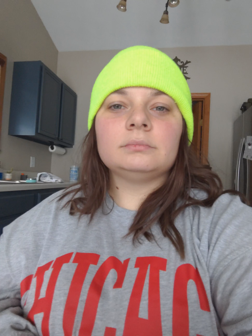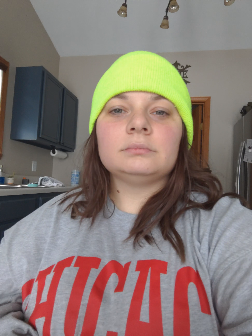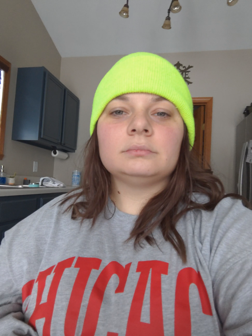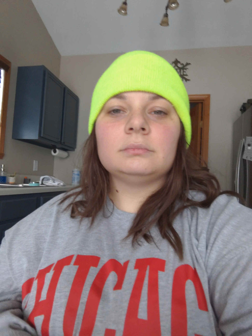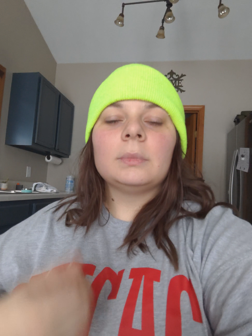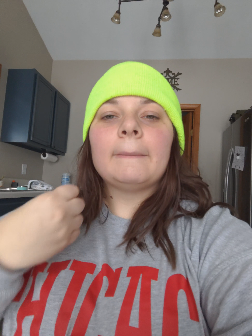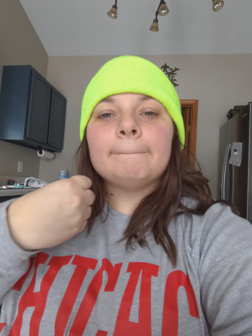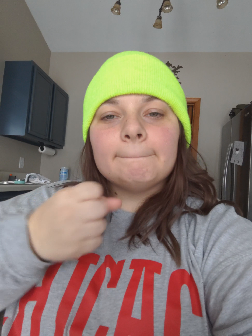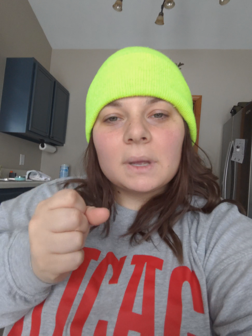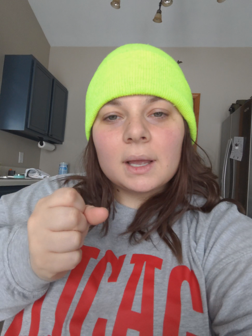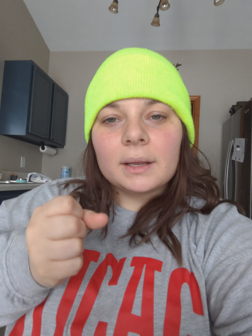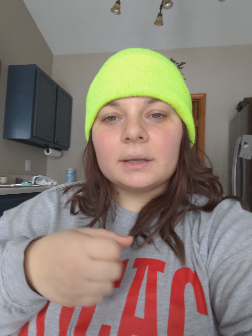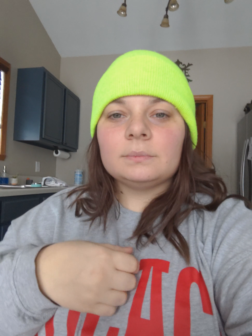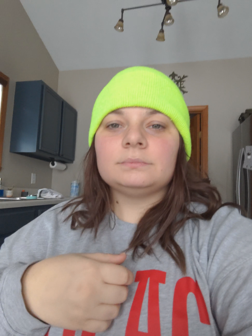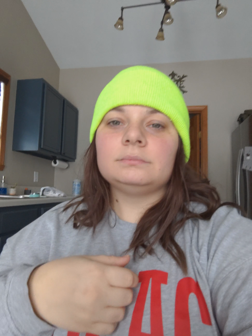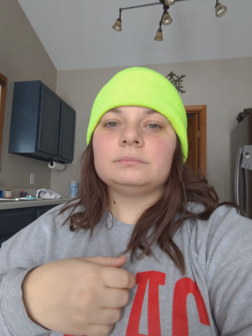make